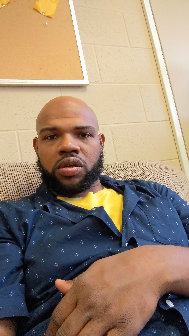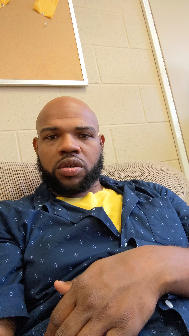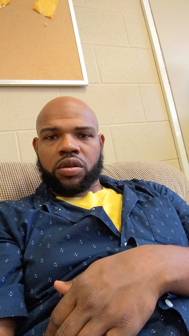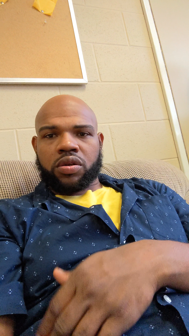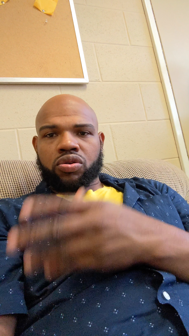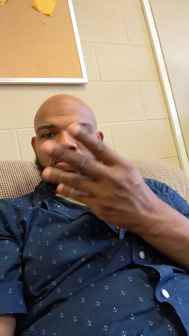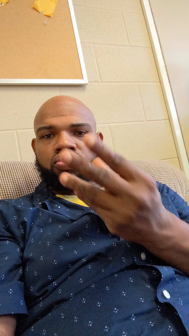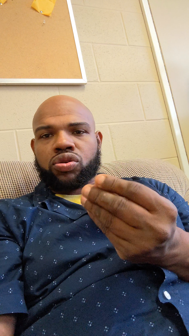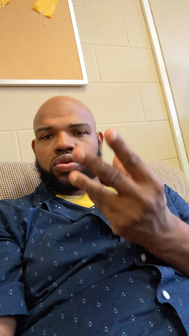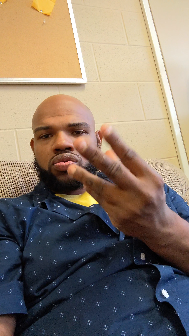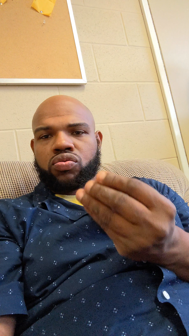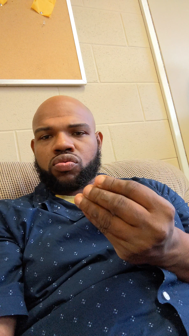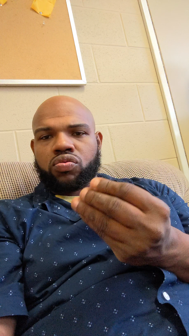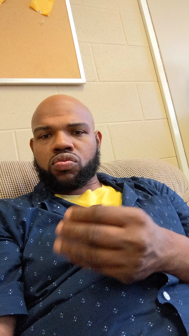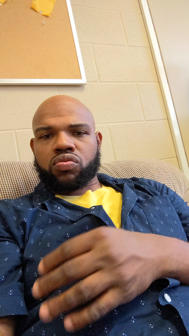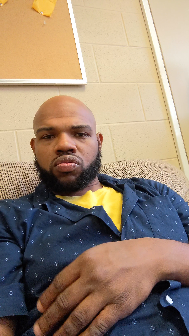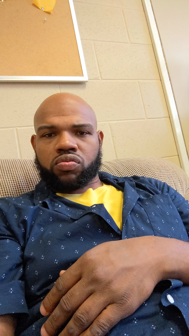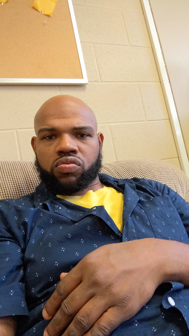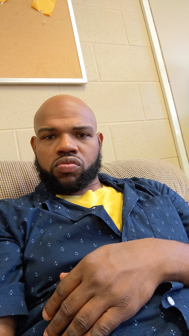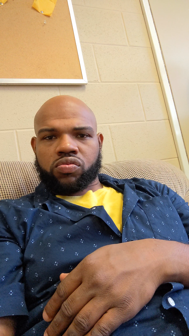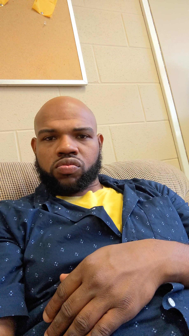gentle